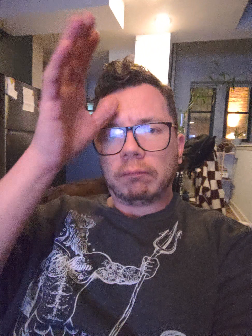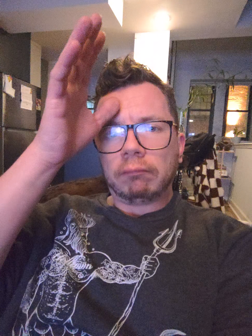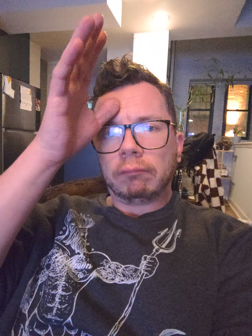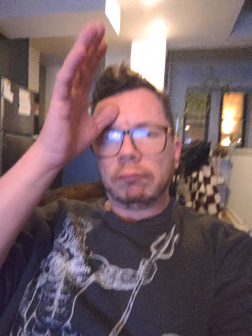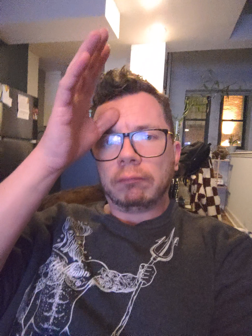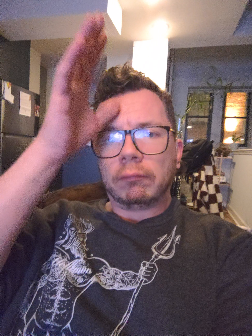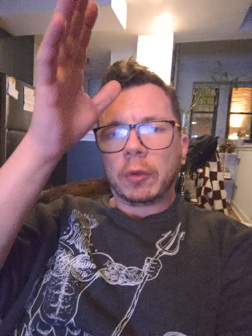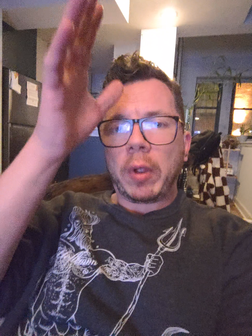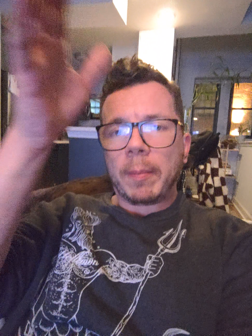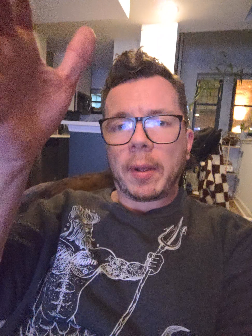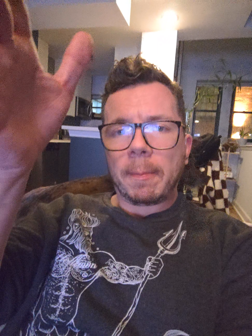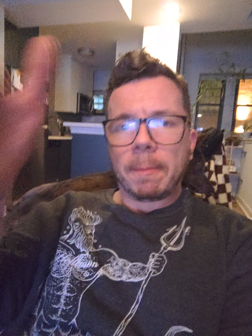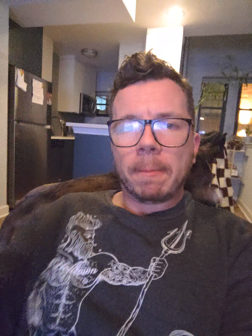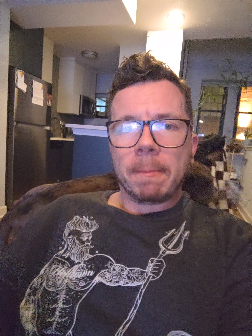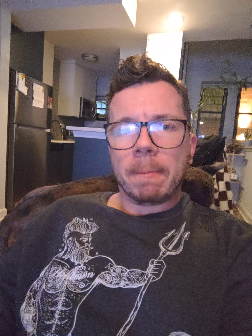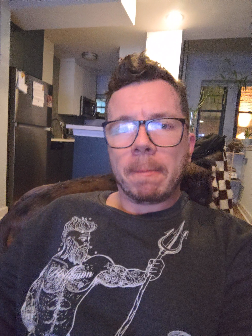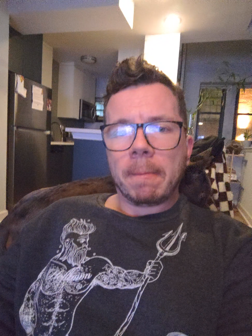grandpa